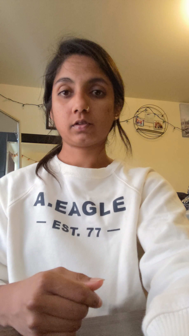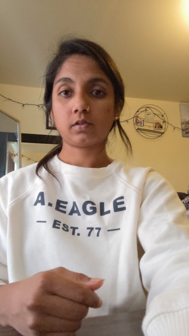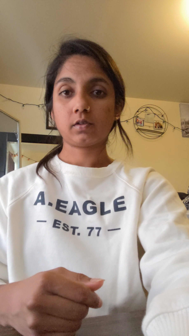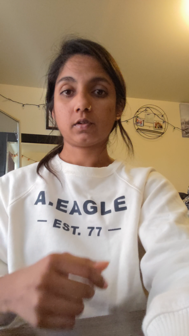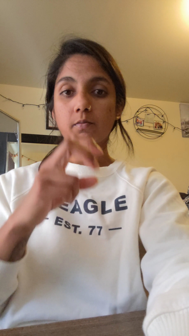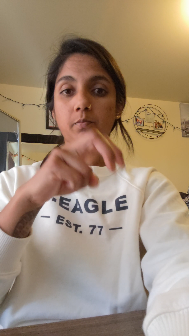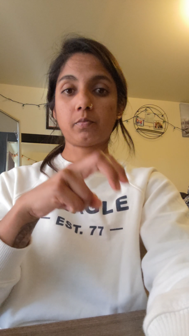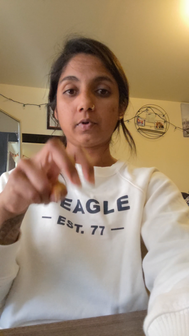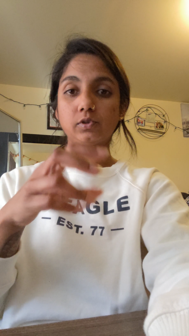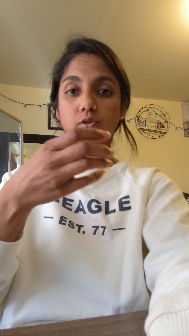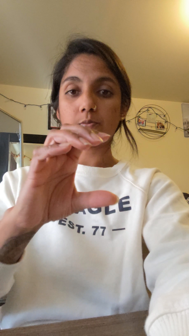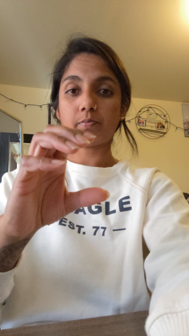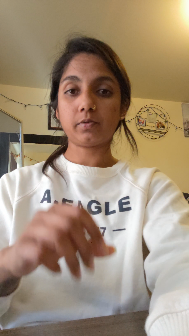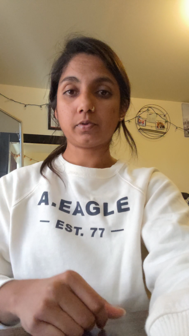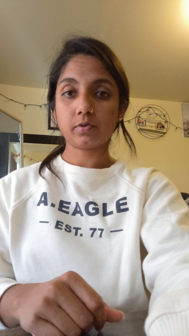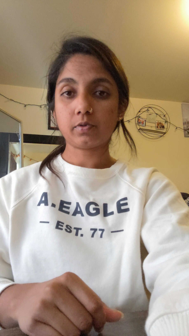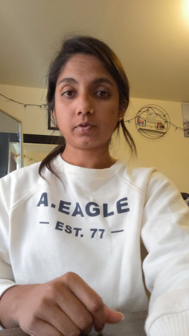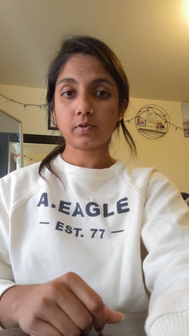potato chip